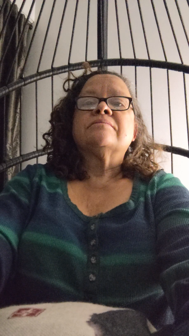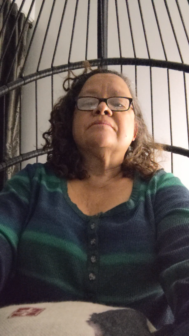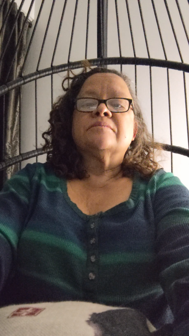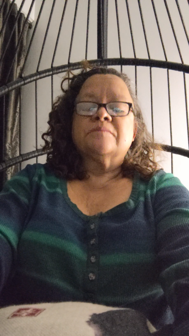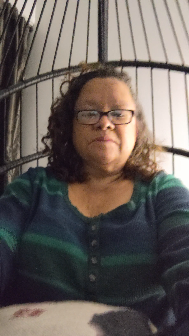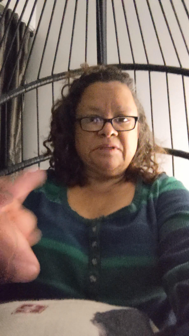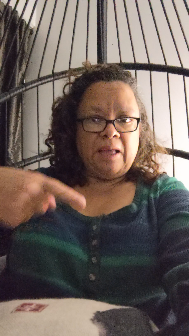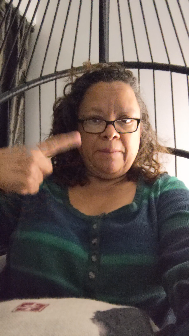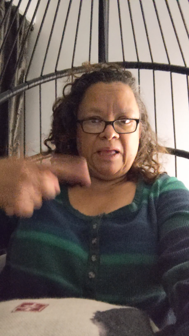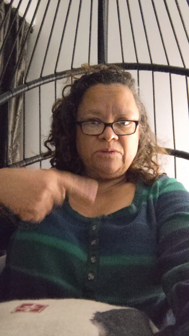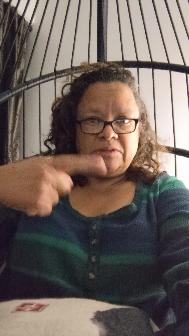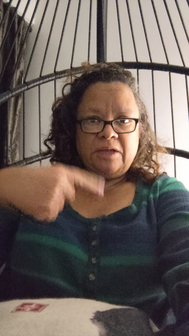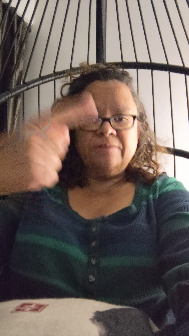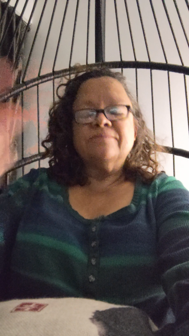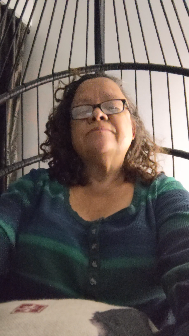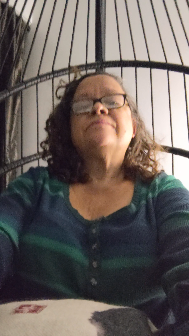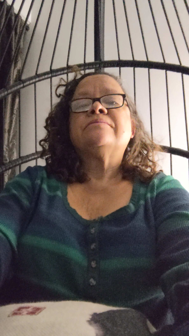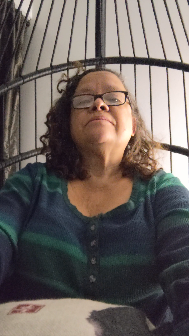about